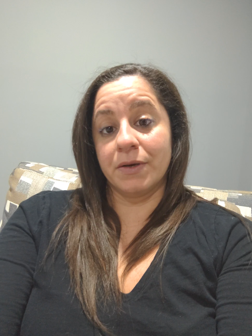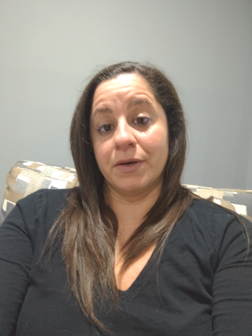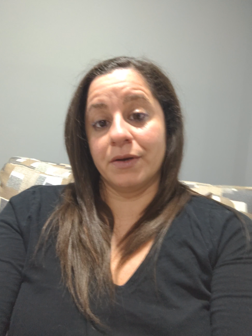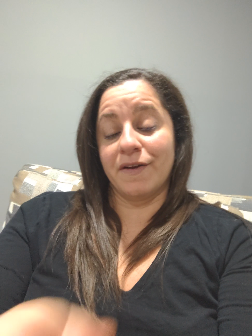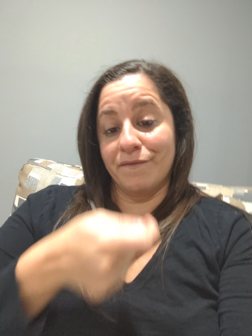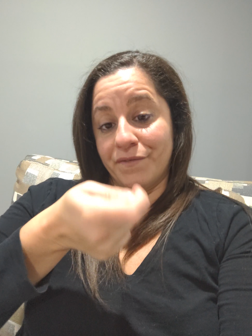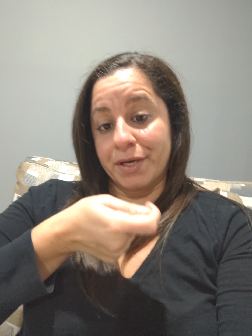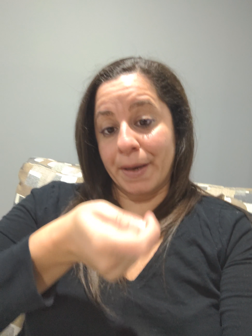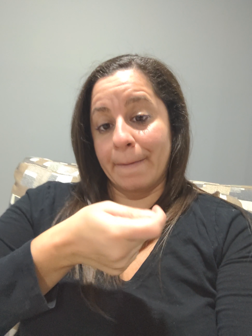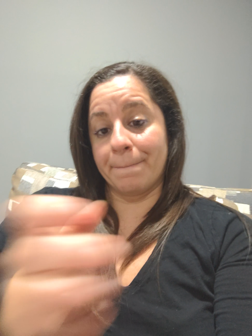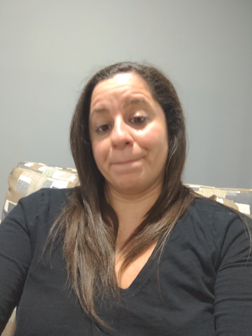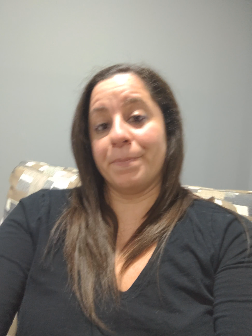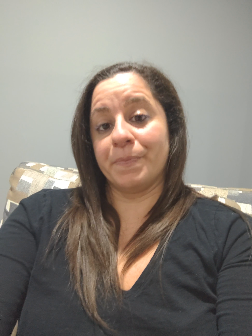vacuum